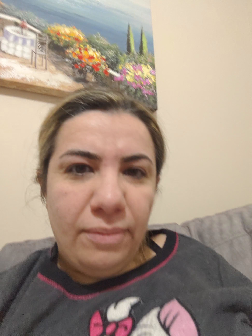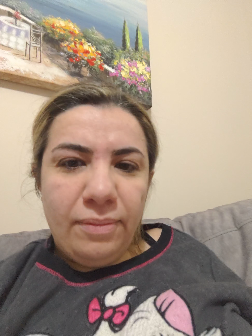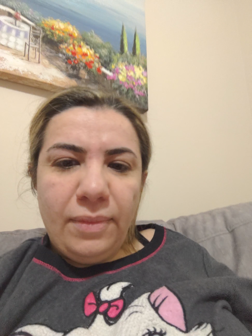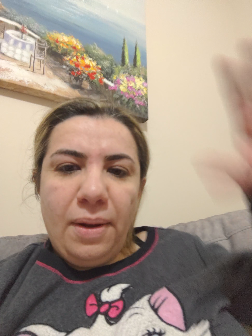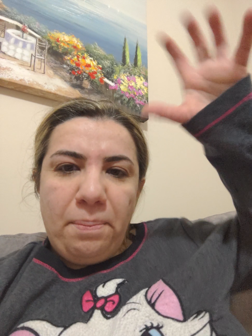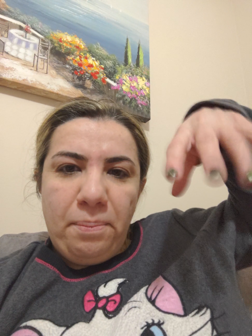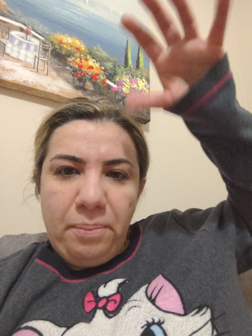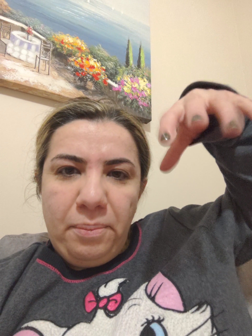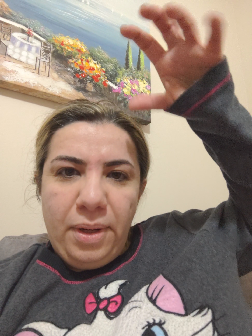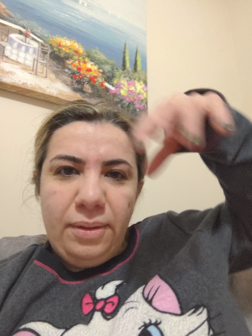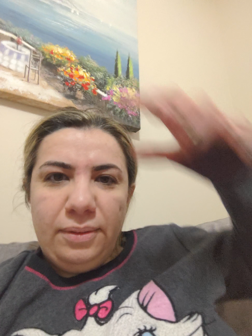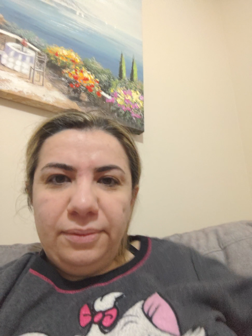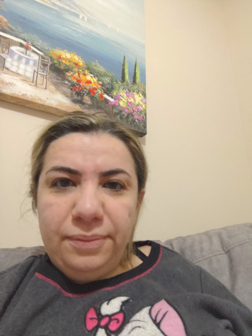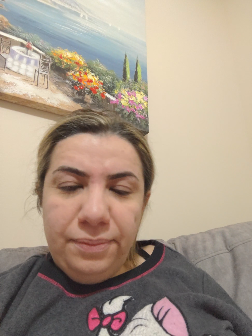rain